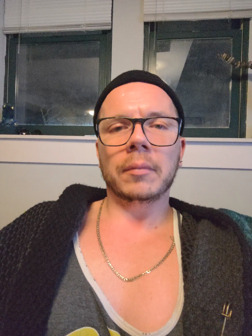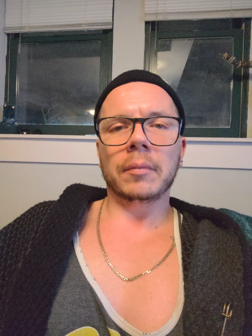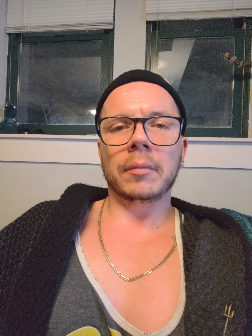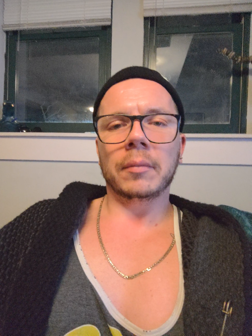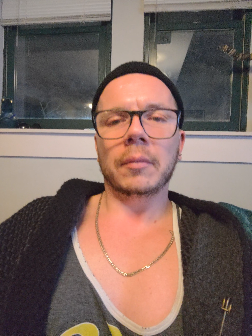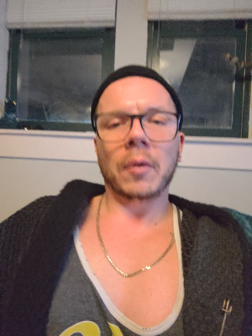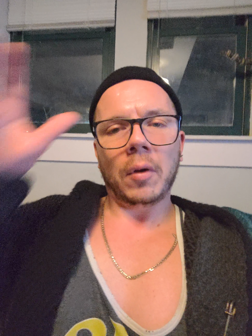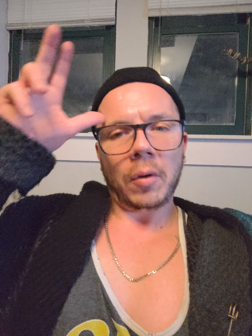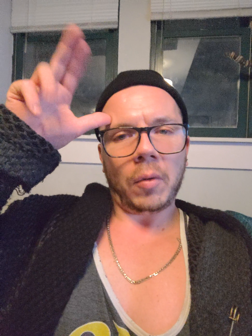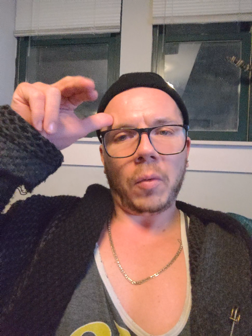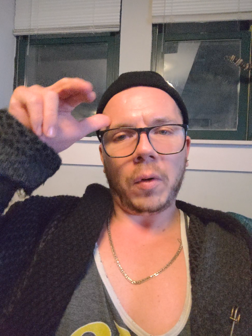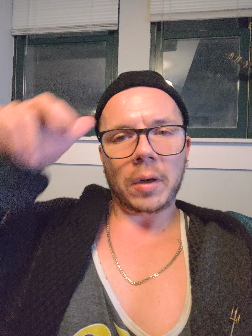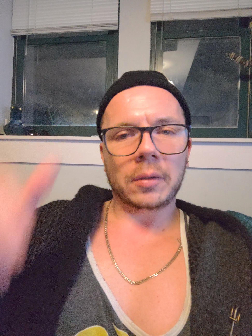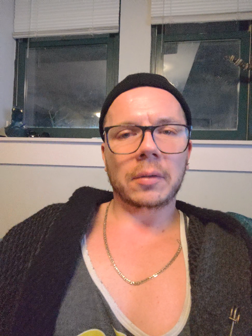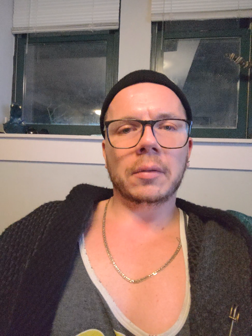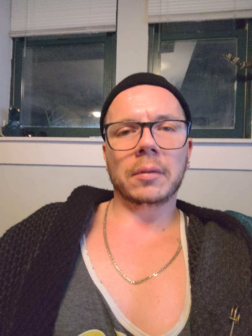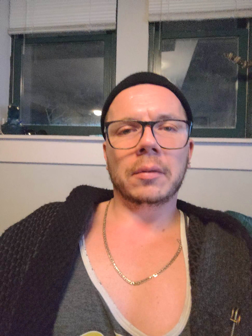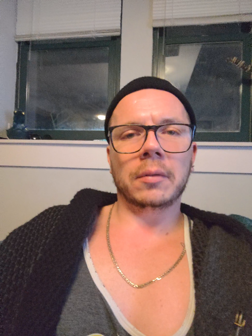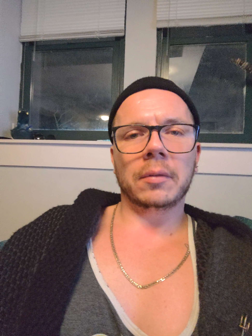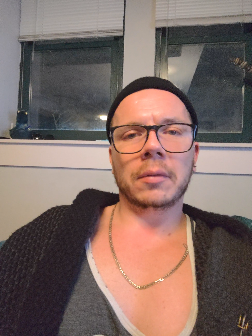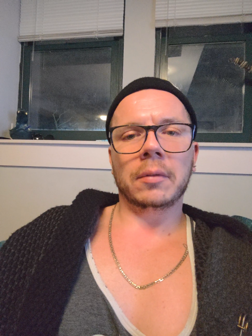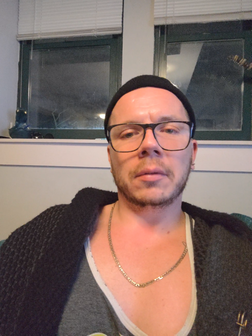horse